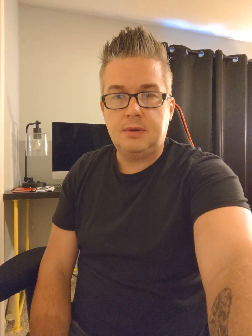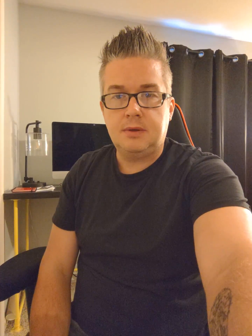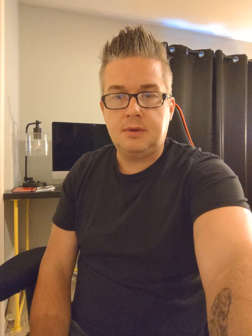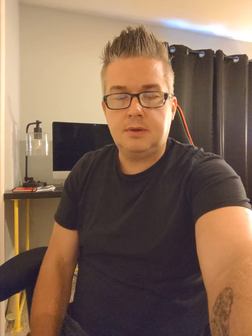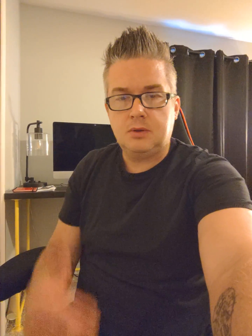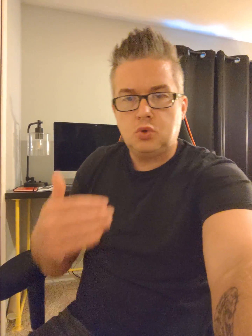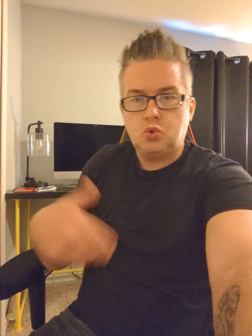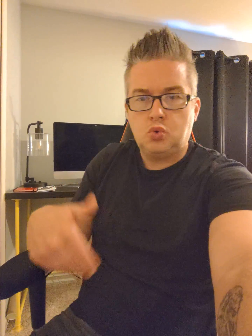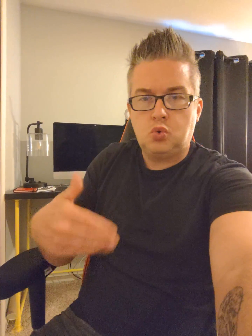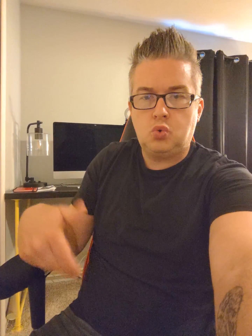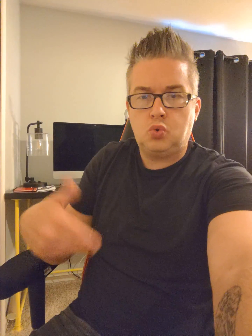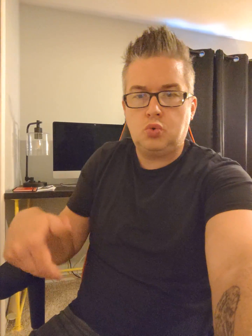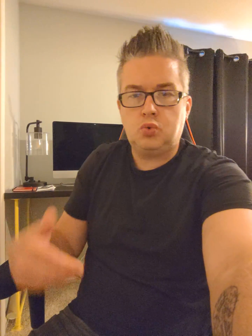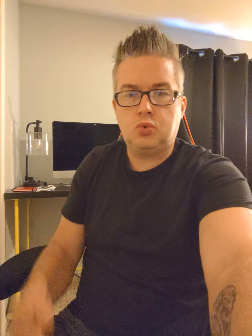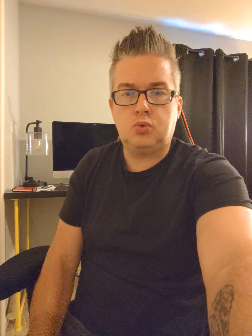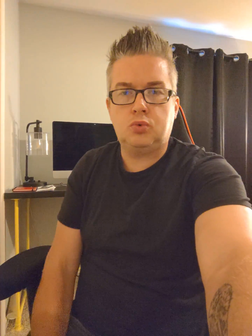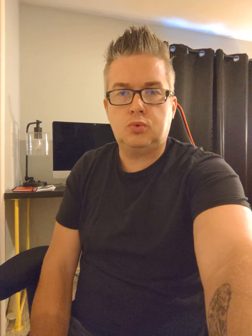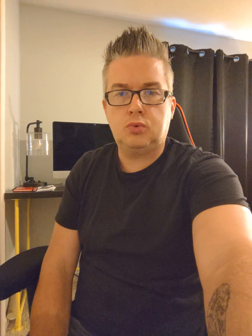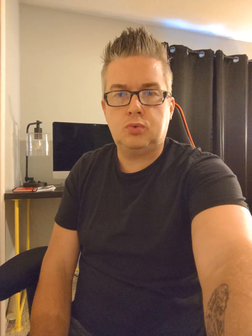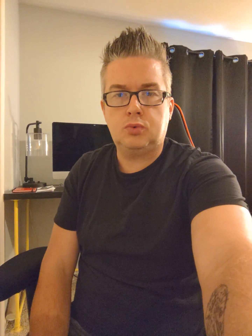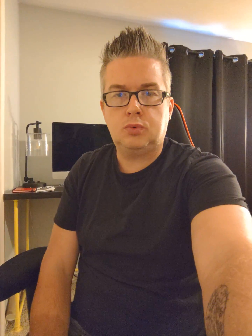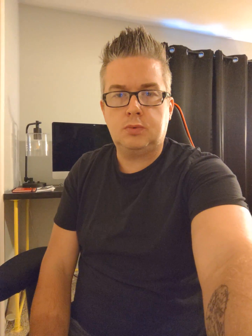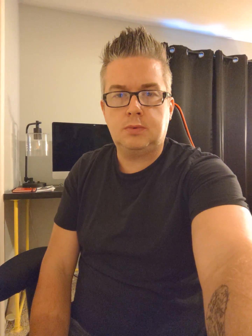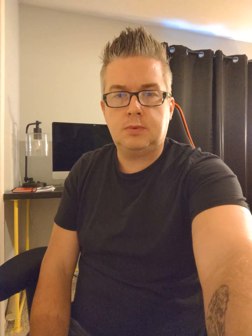shorts